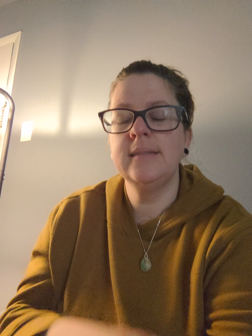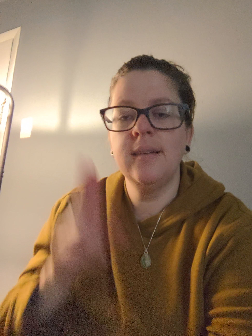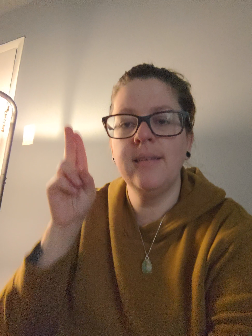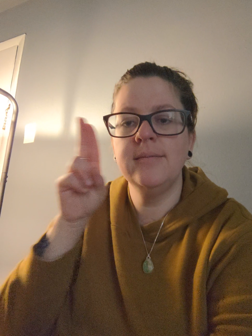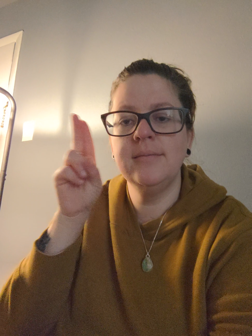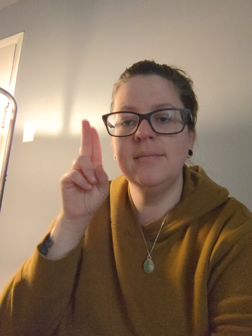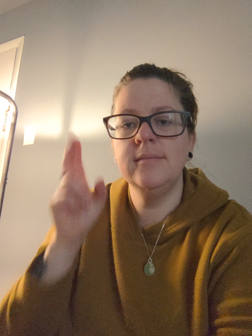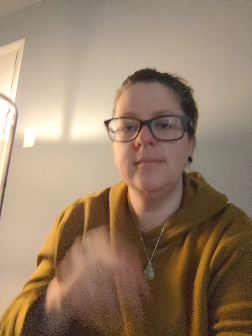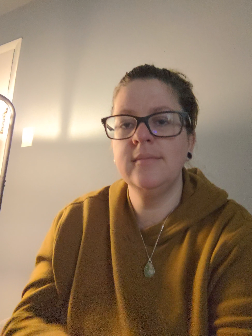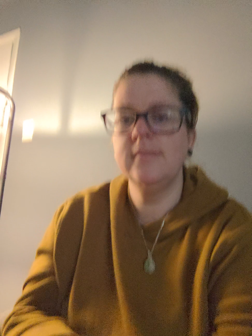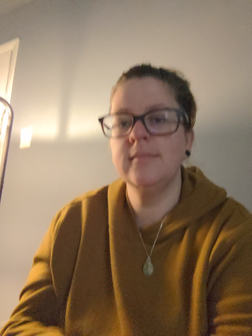uncle